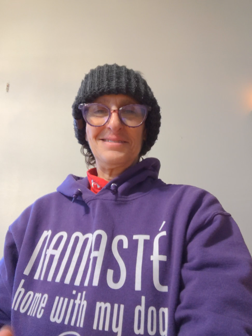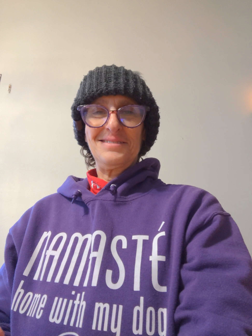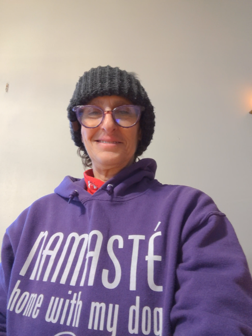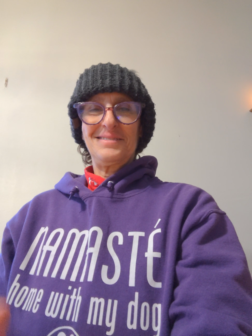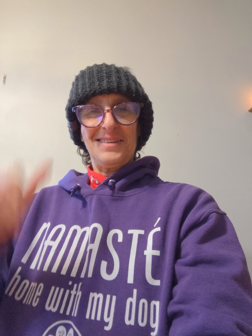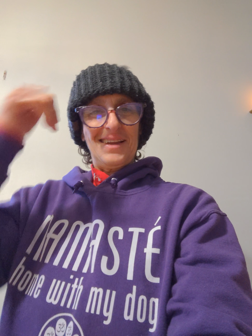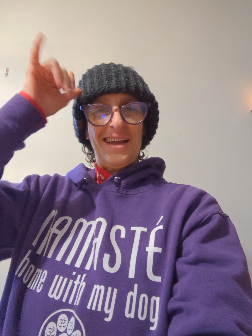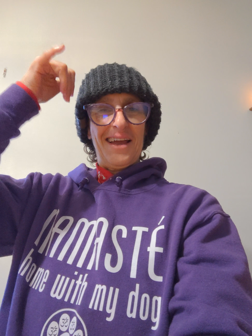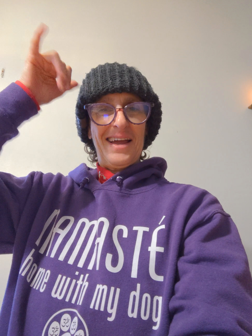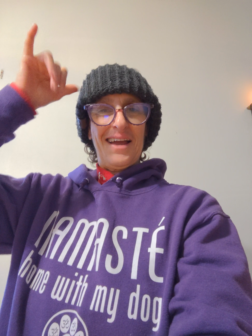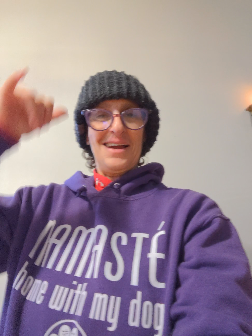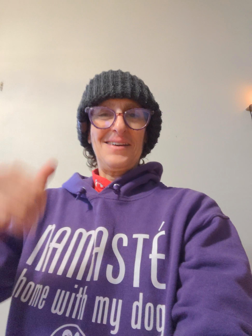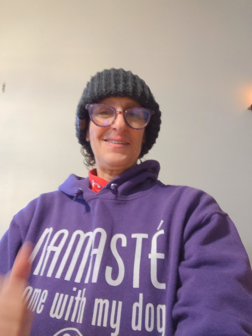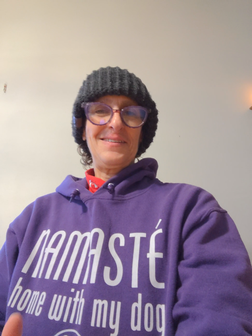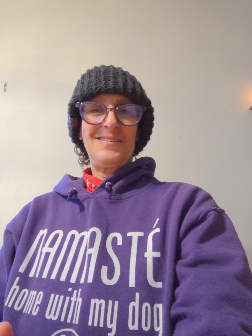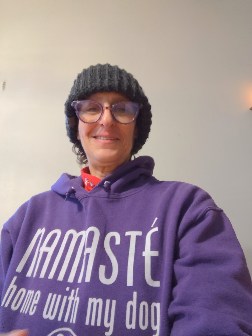cow